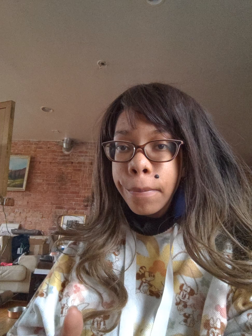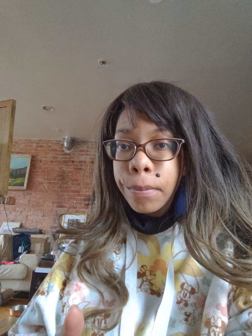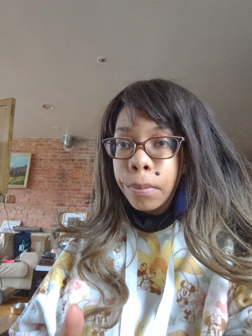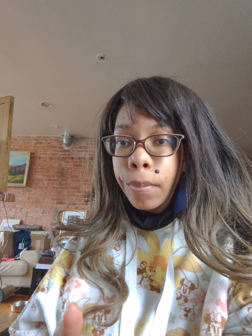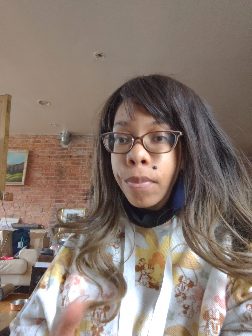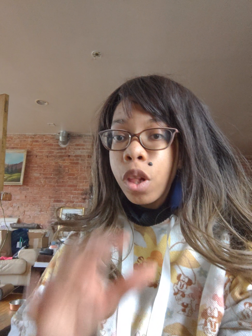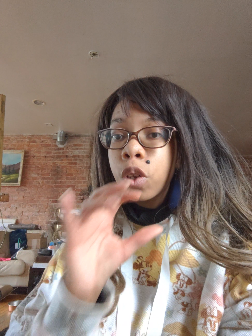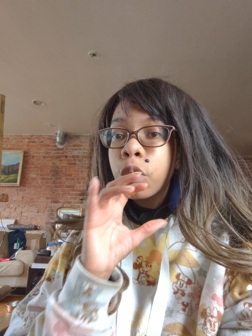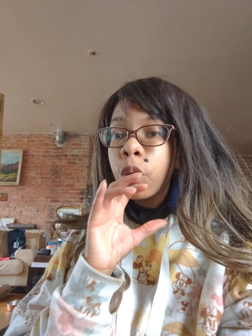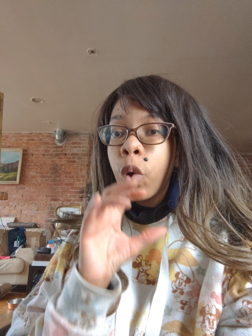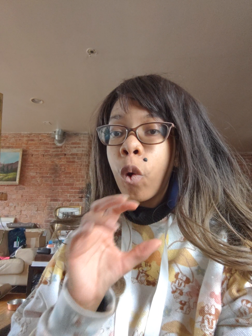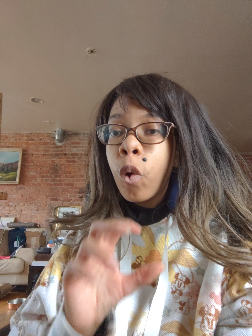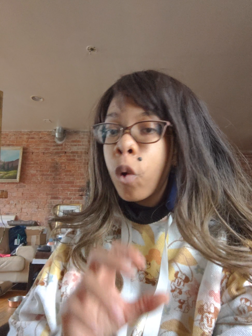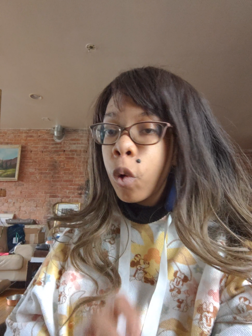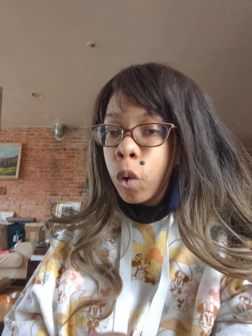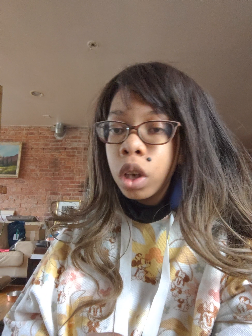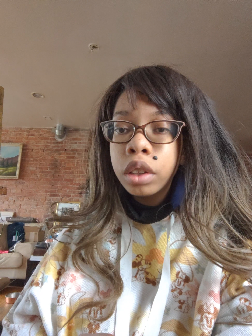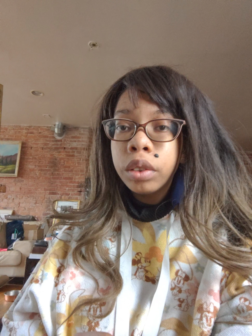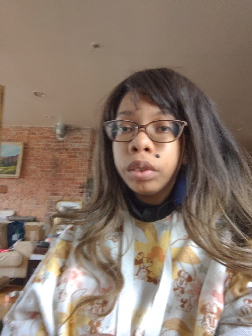old